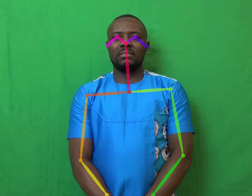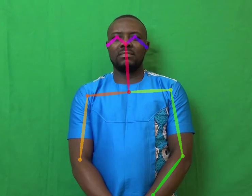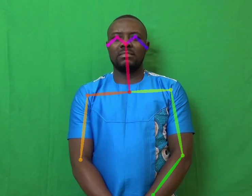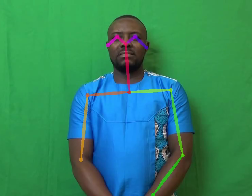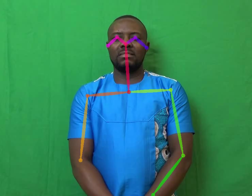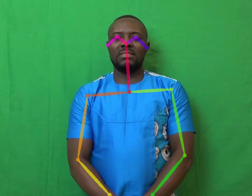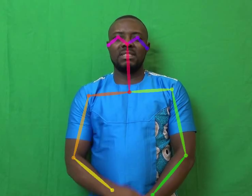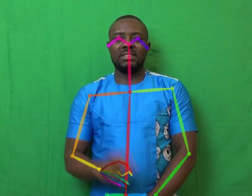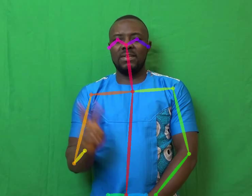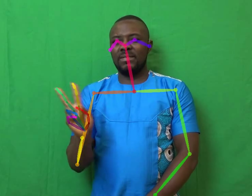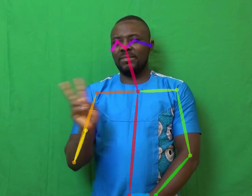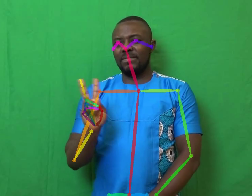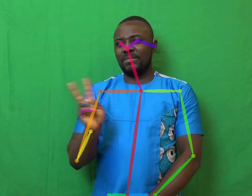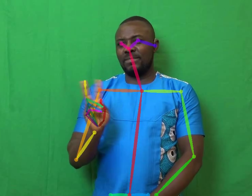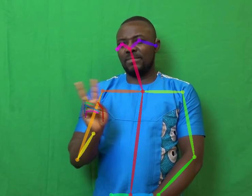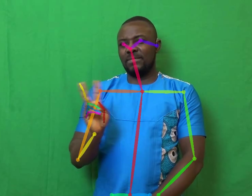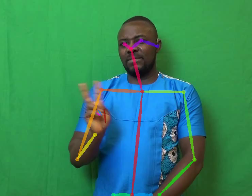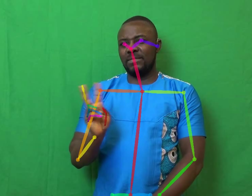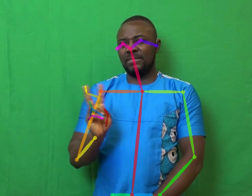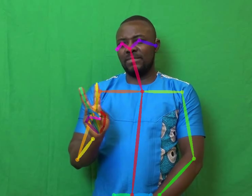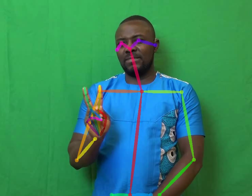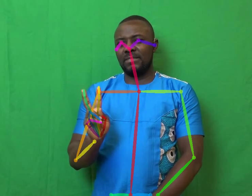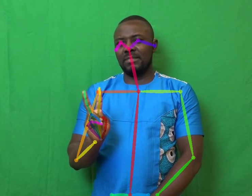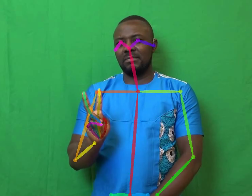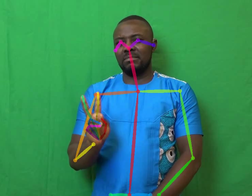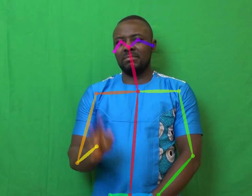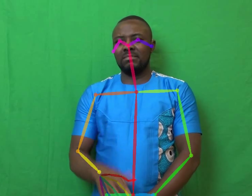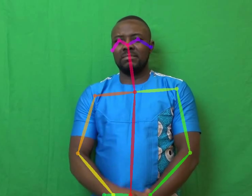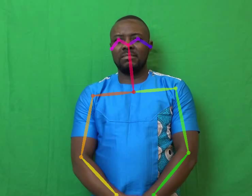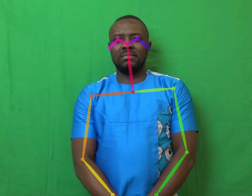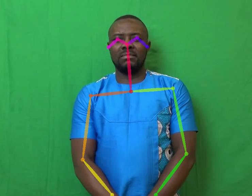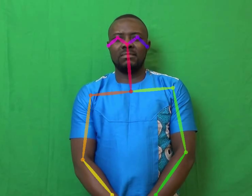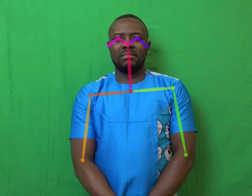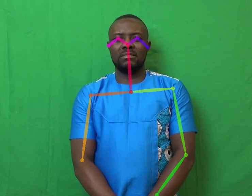vagina